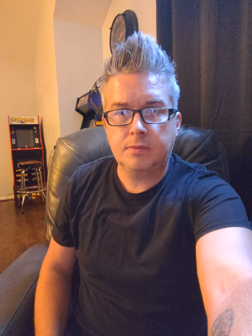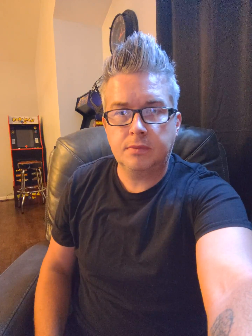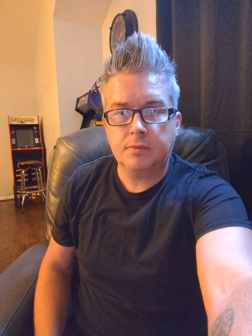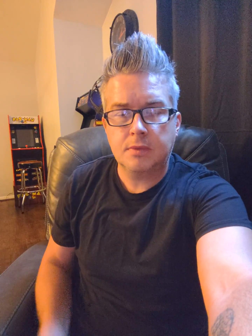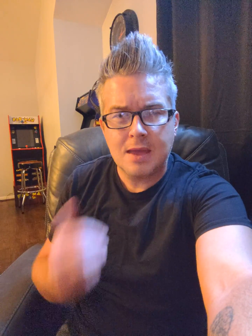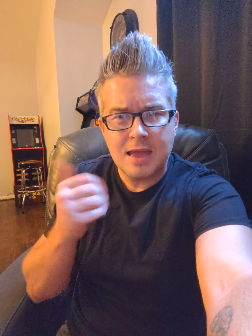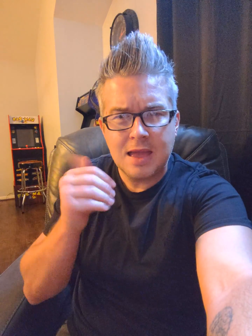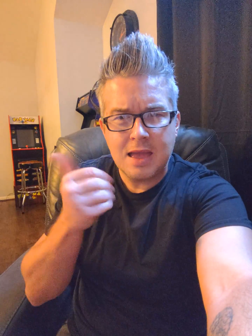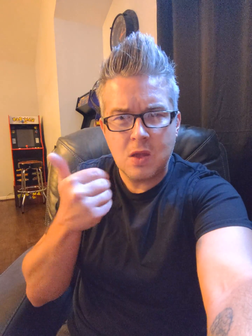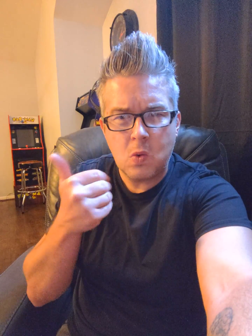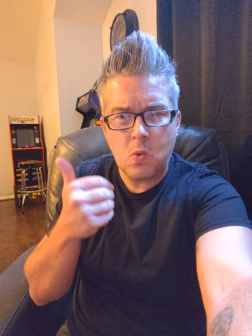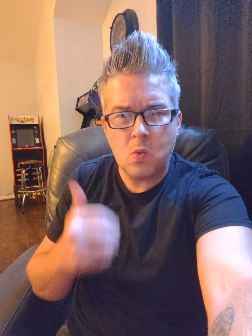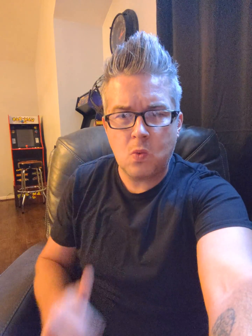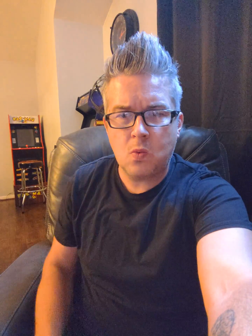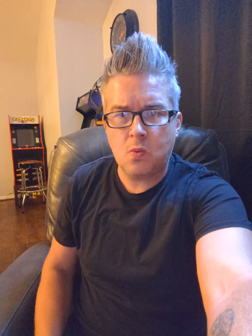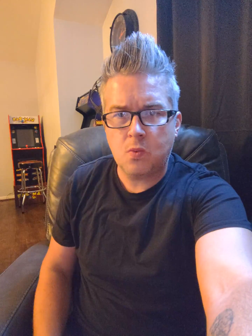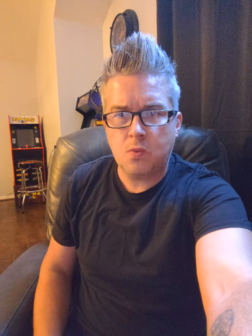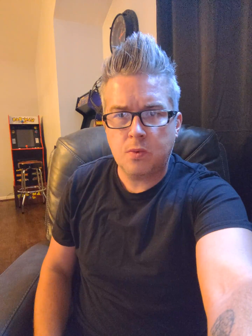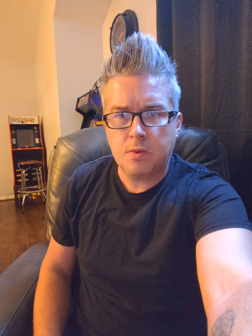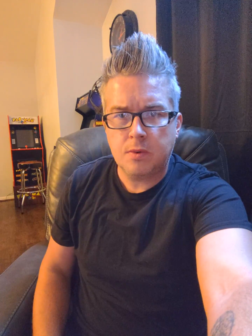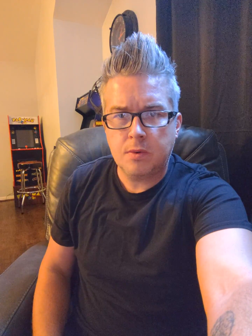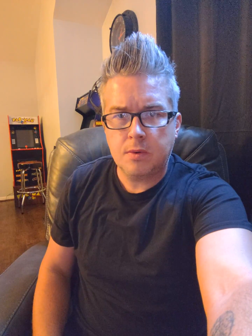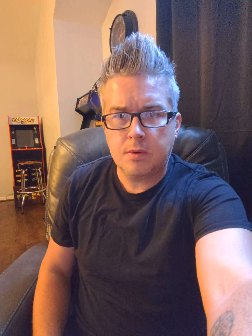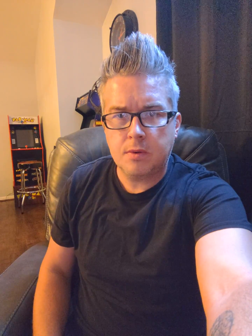how